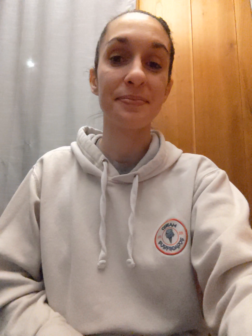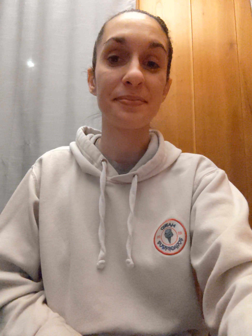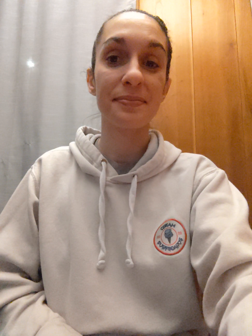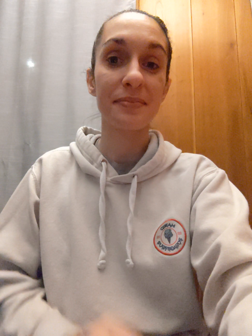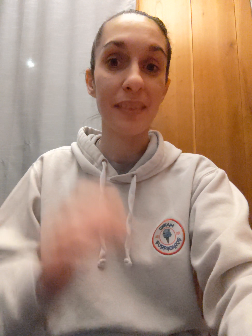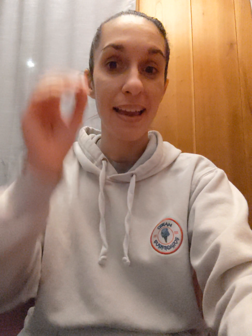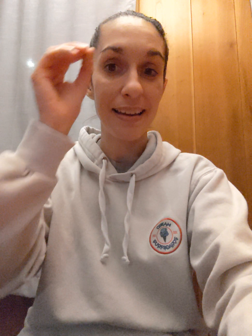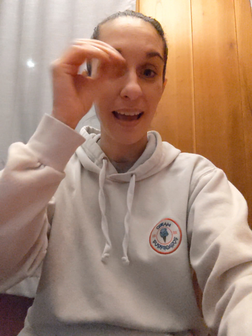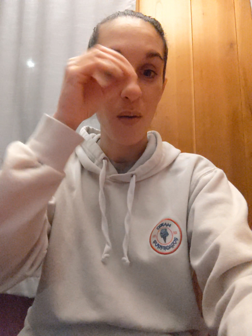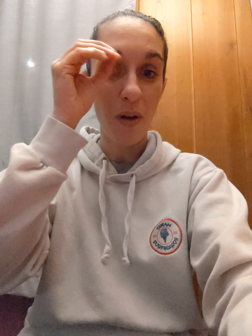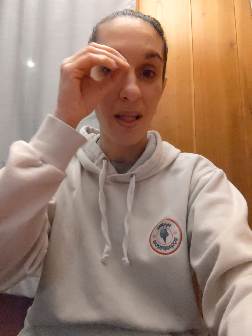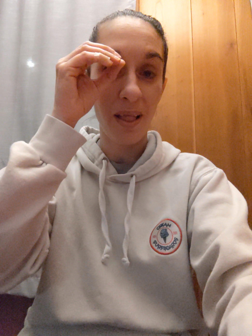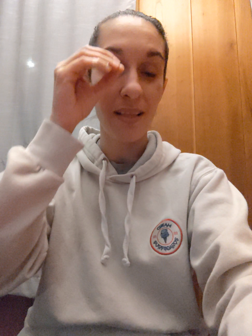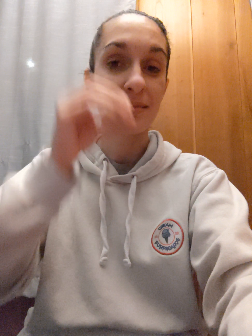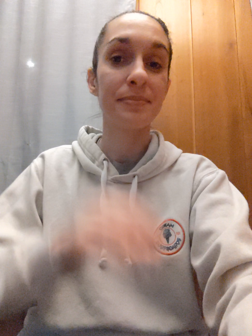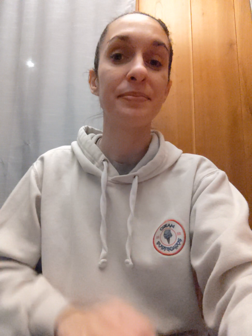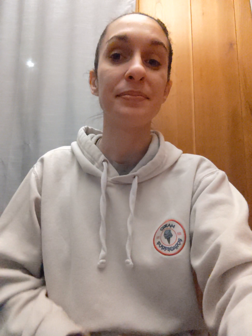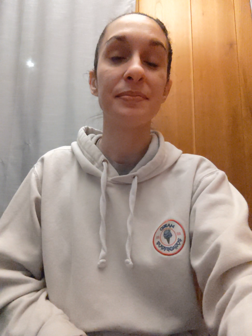owl